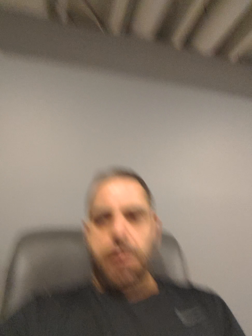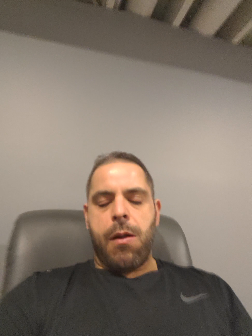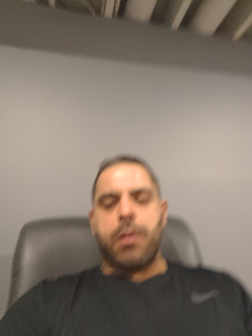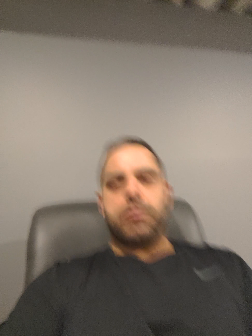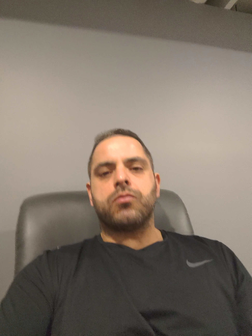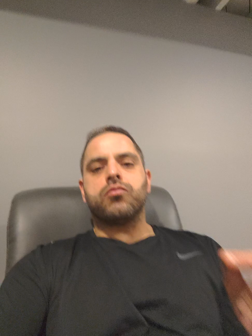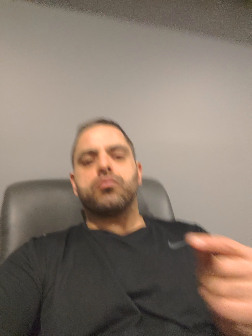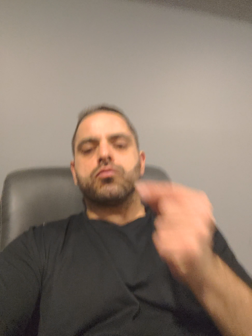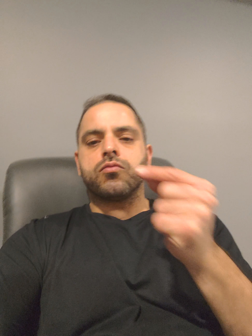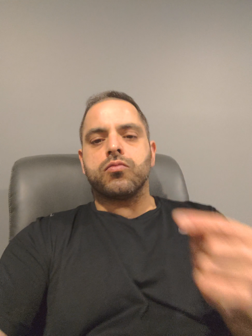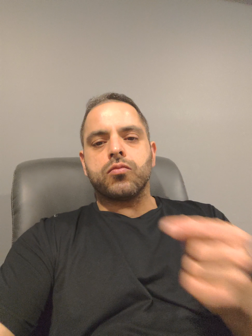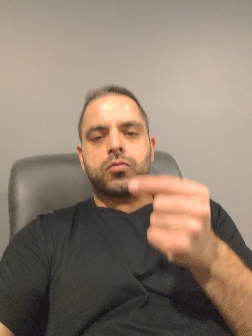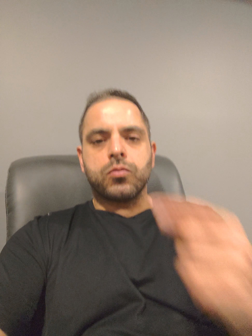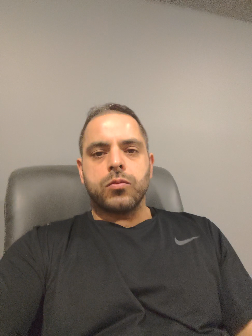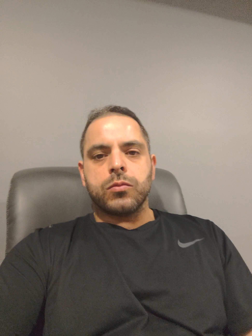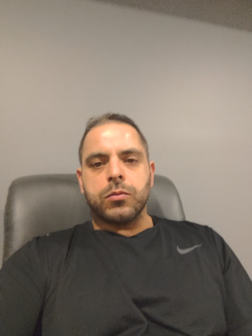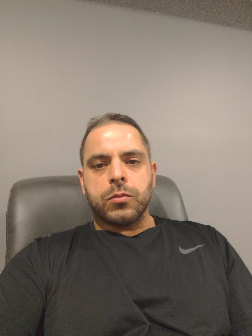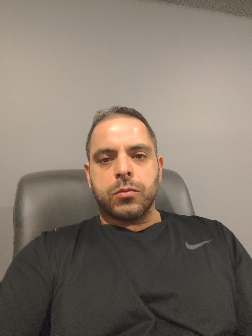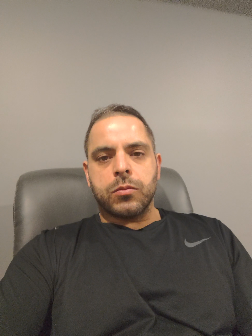owie